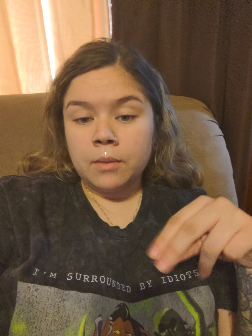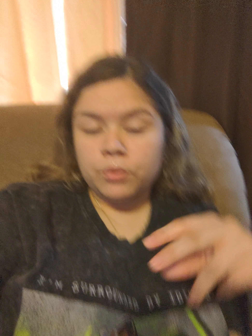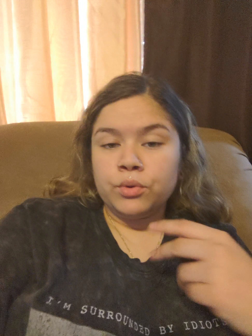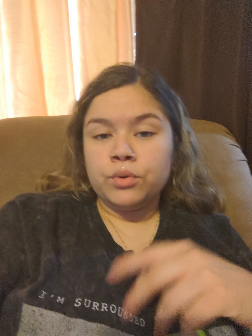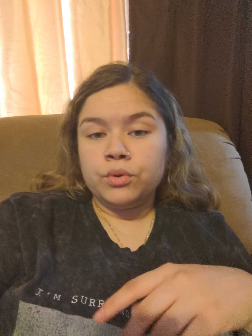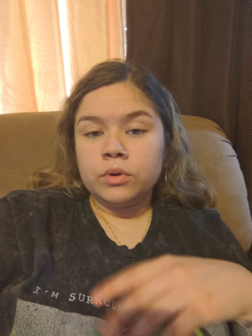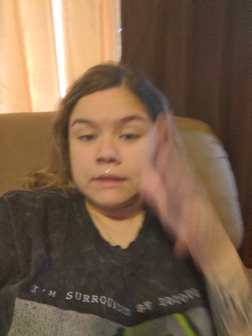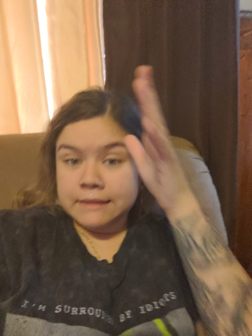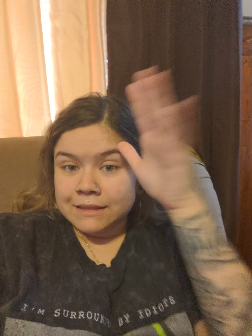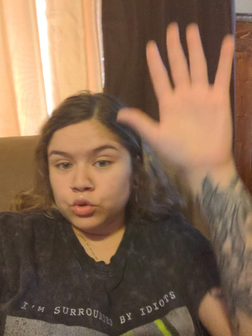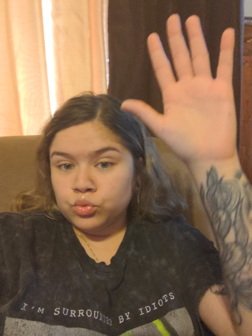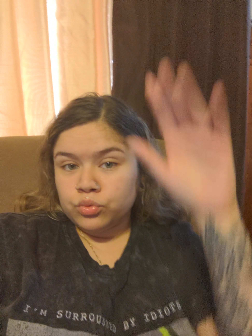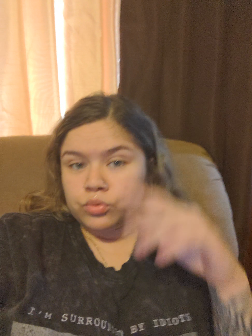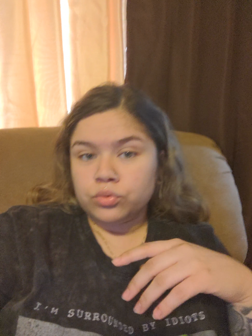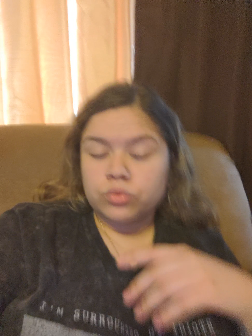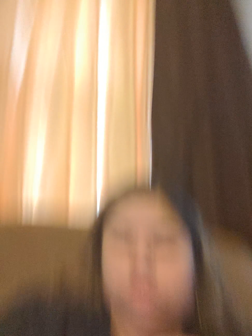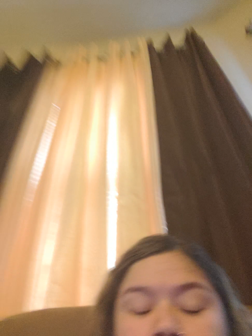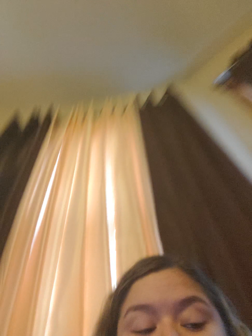deer